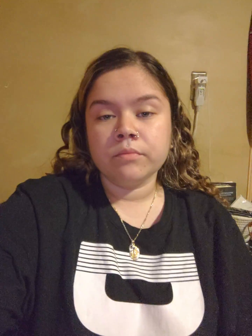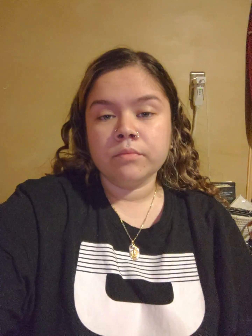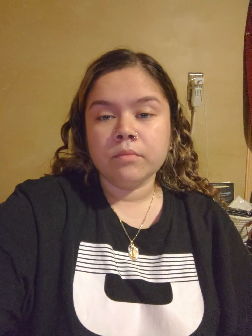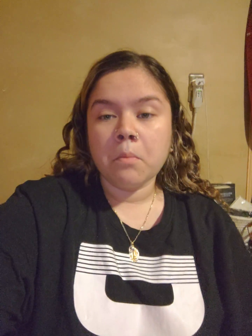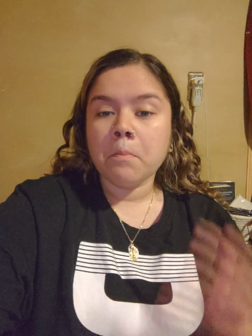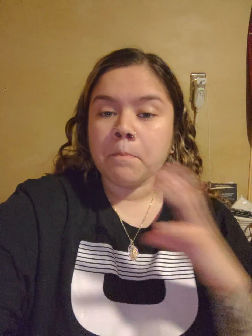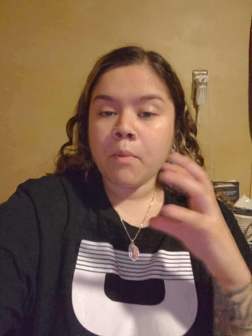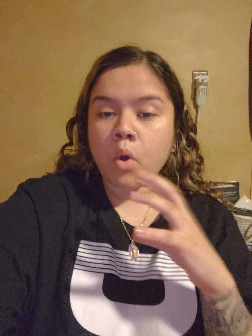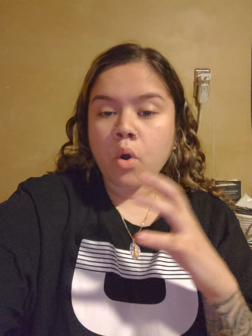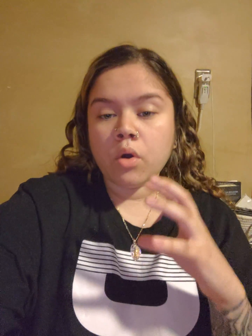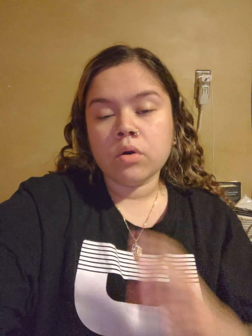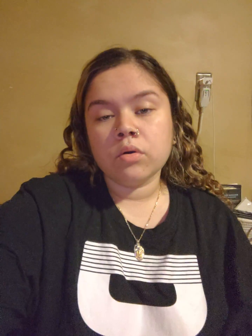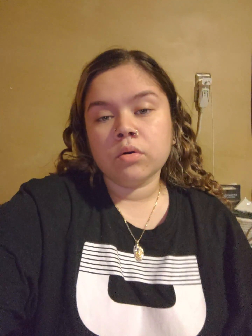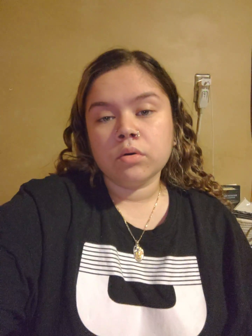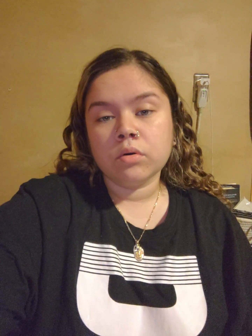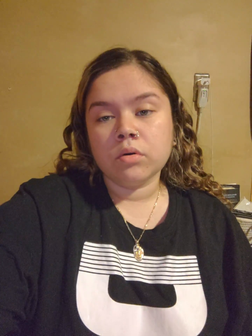ball